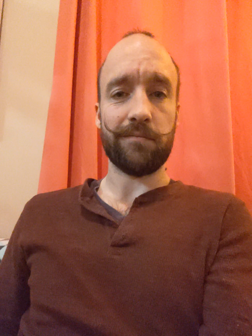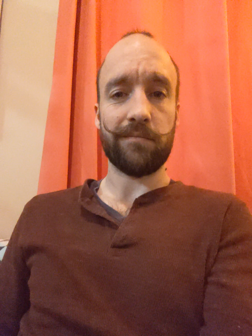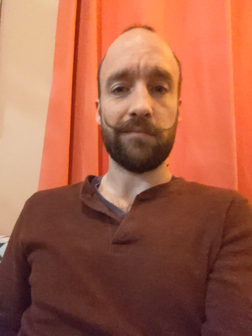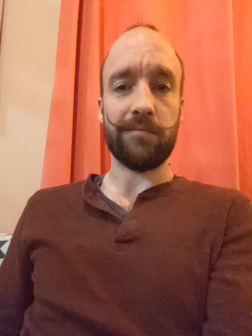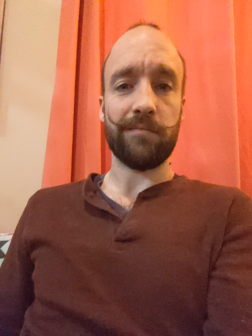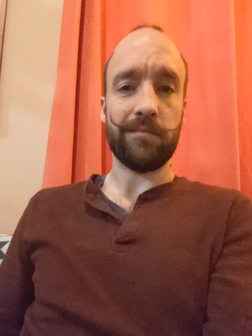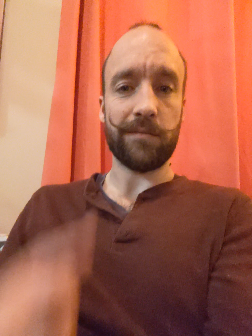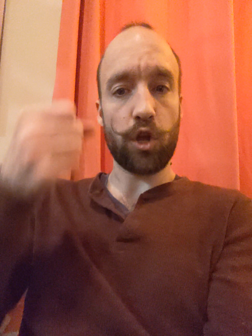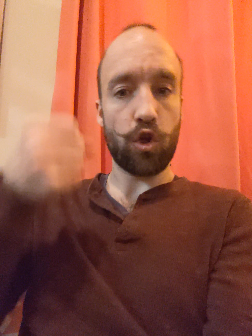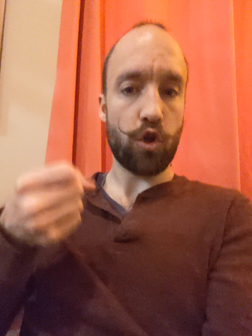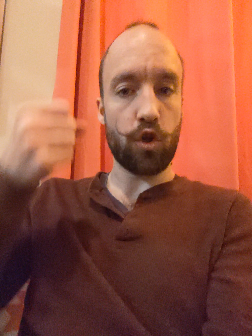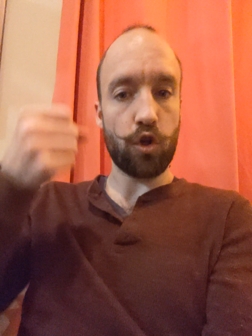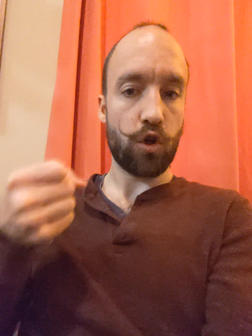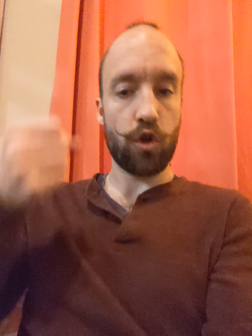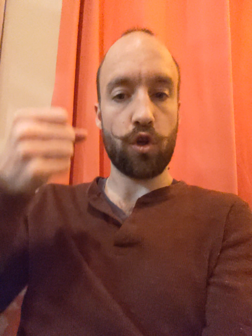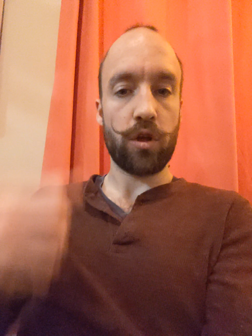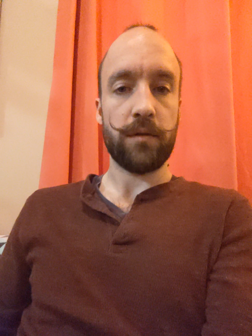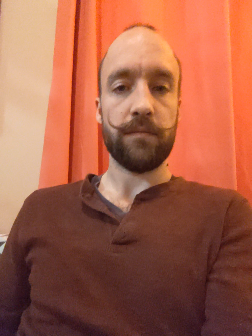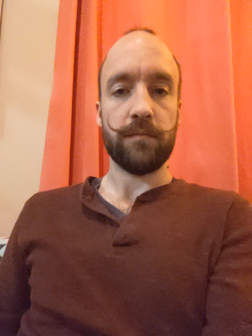car